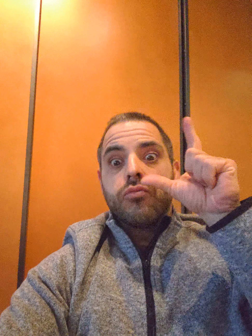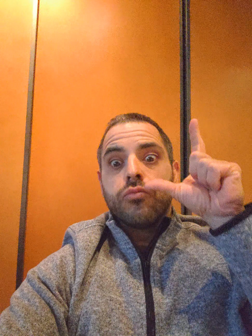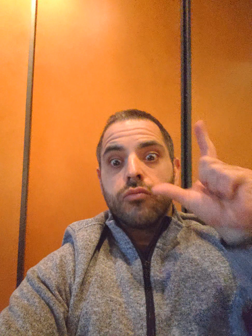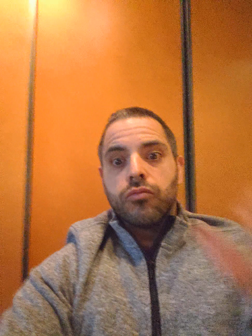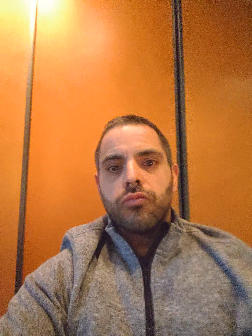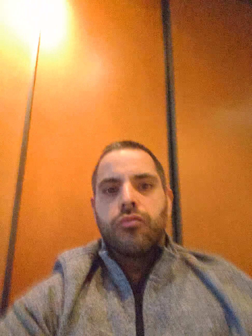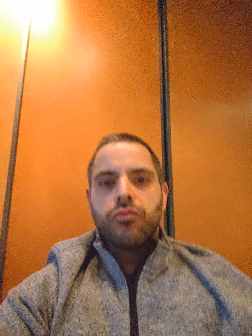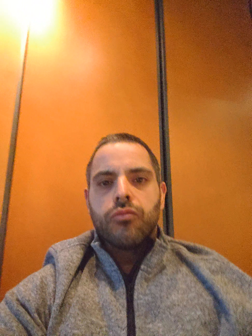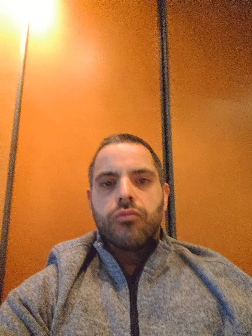wake